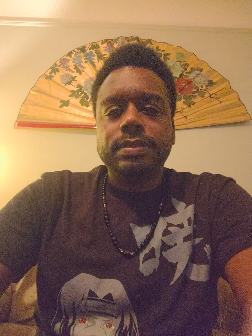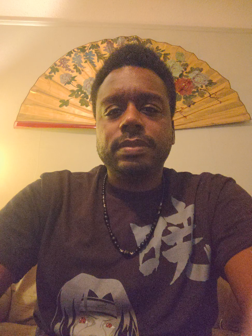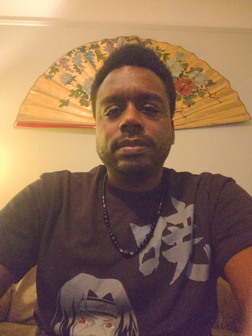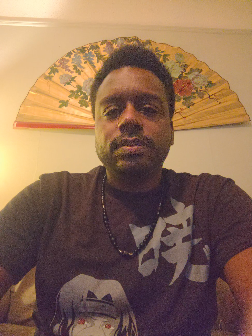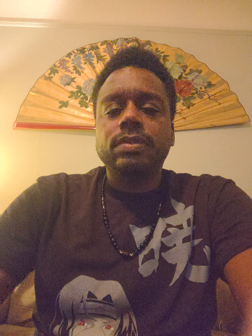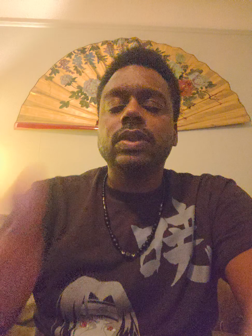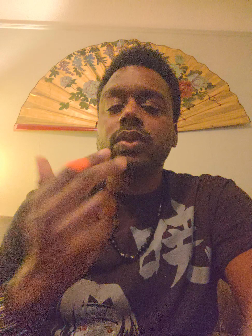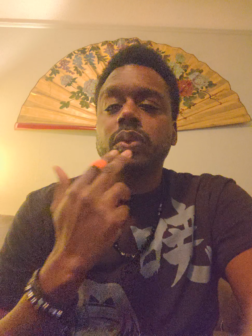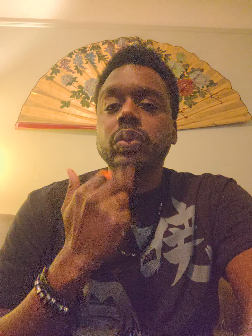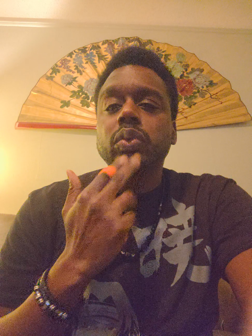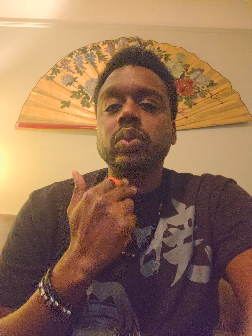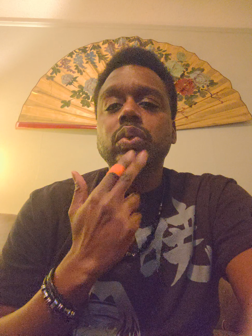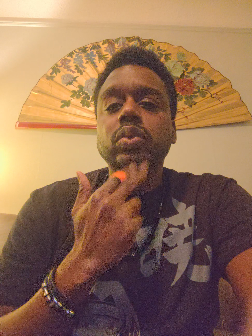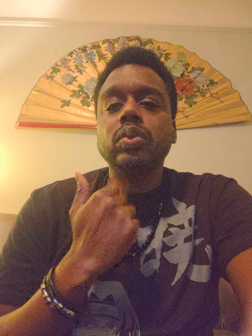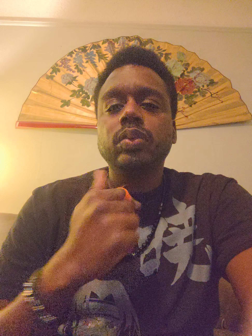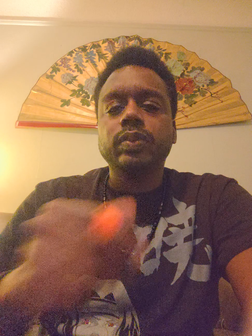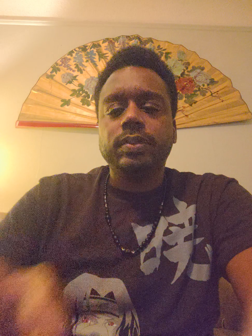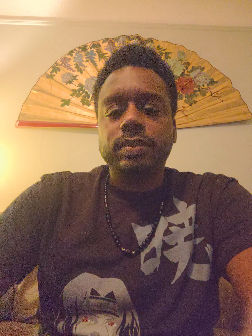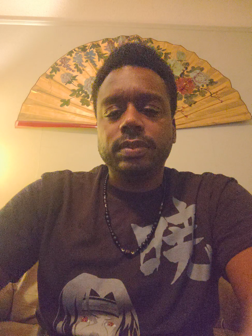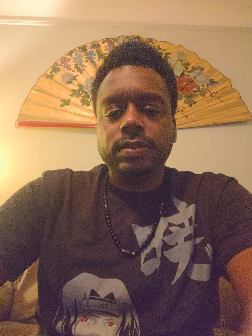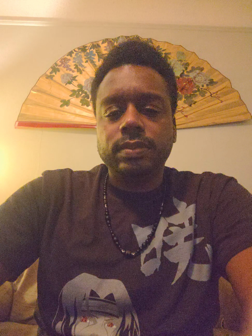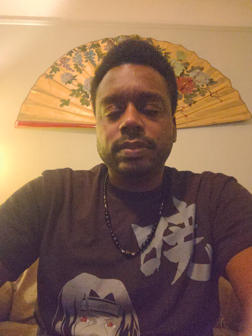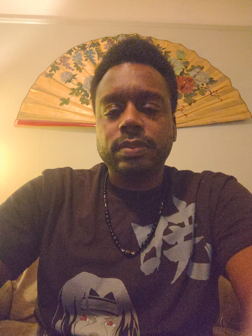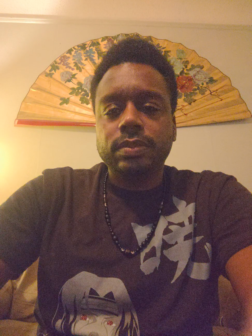cute